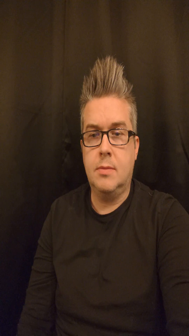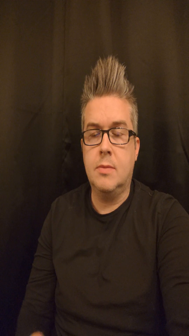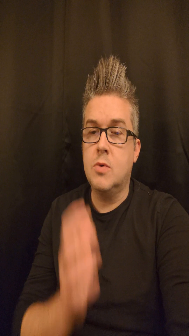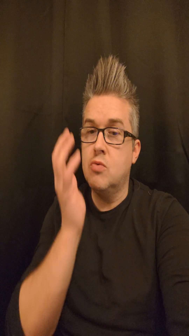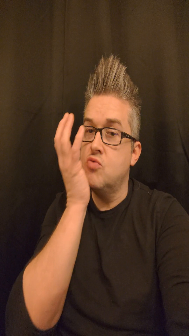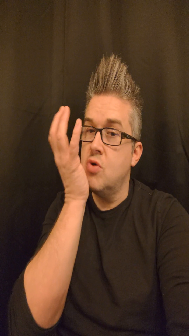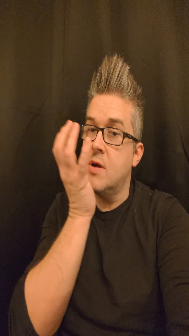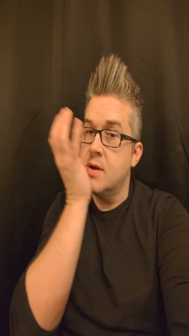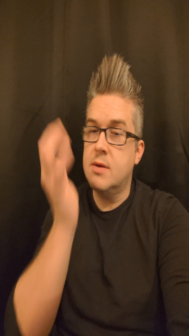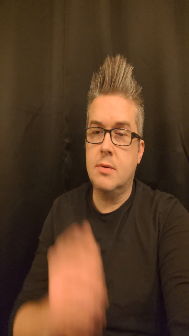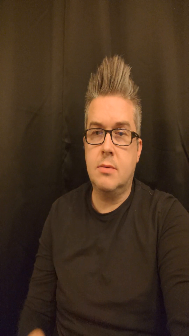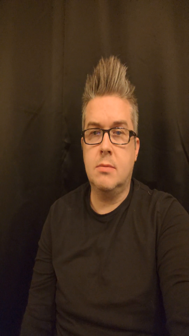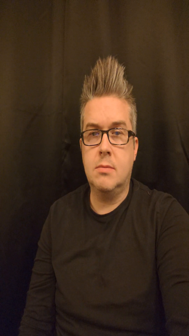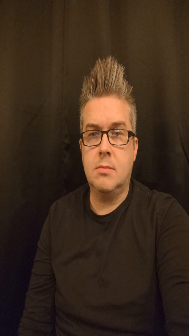grass